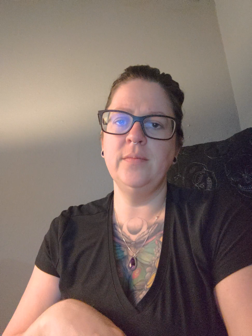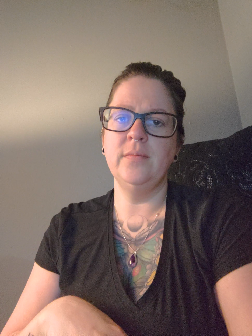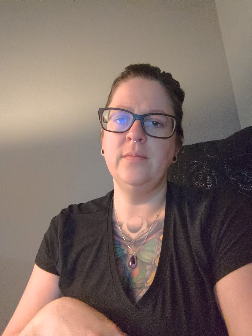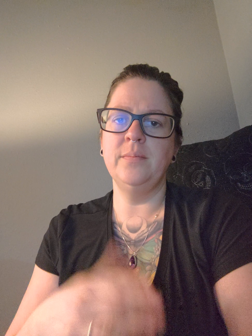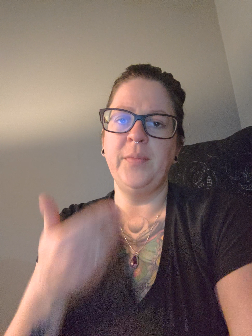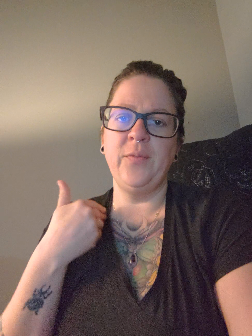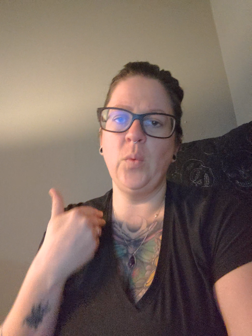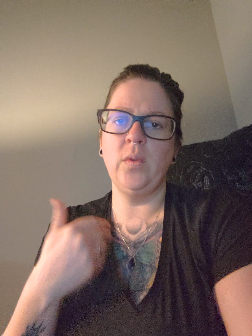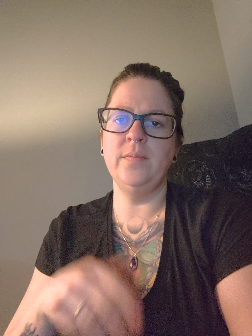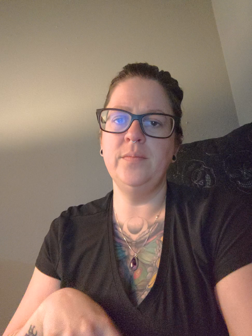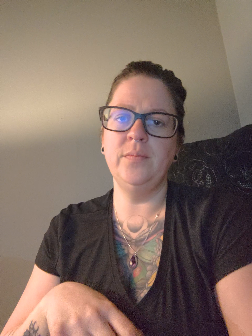before